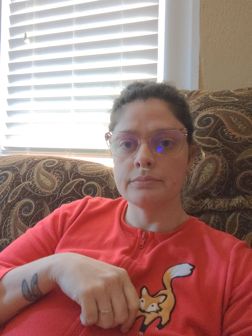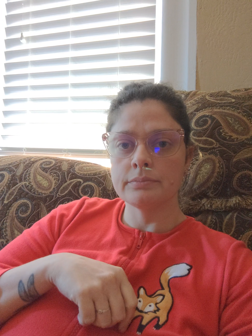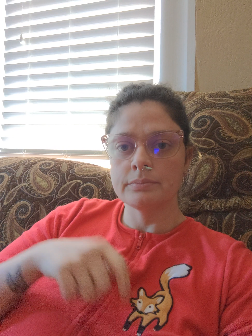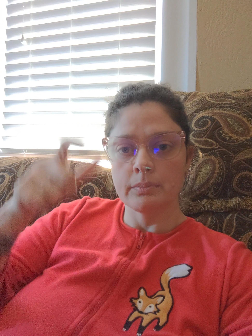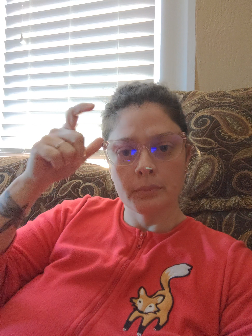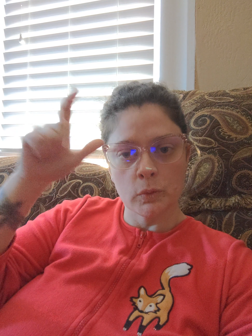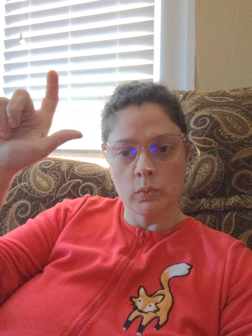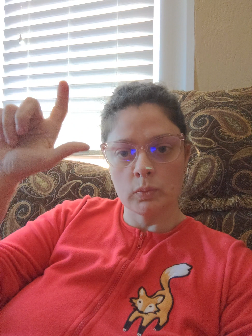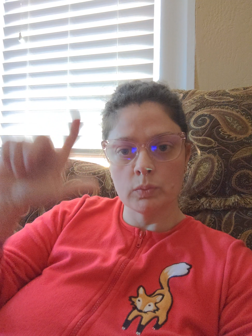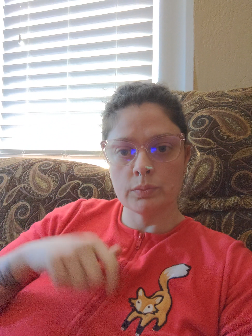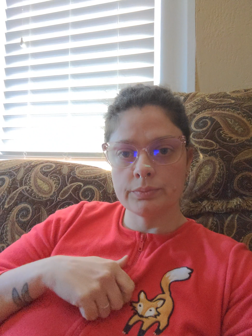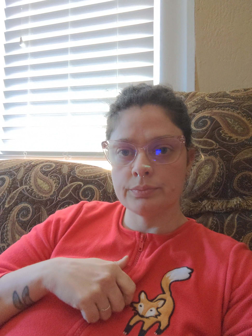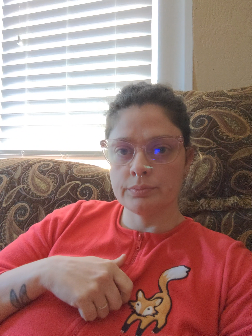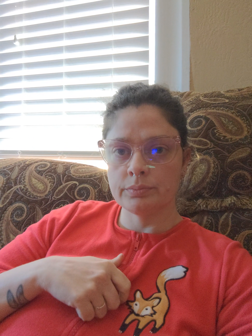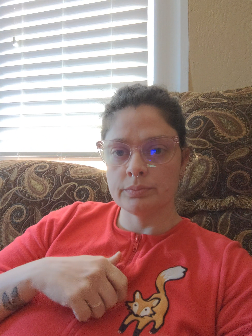moon